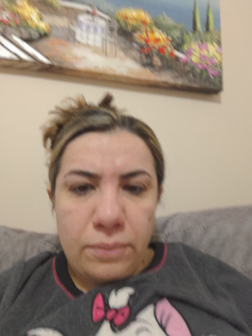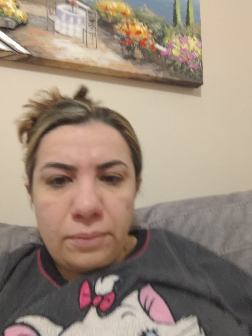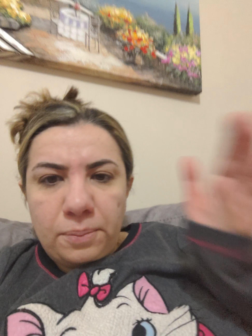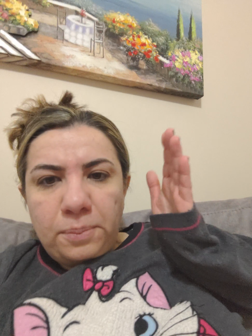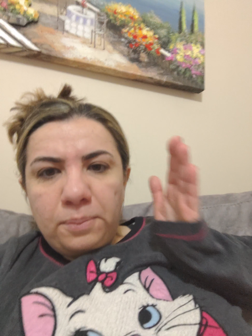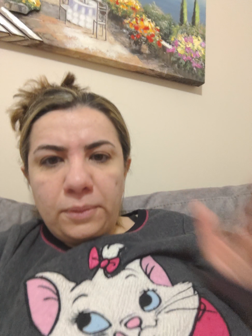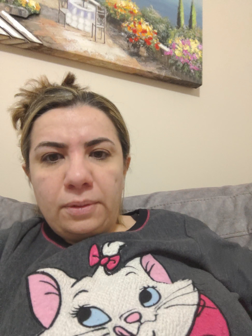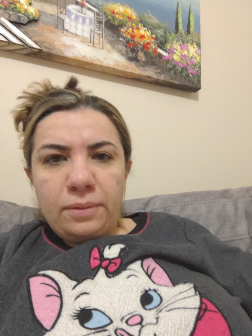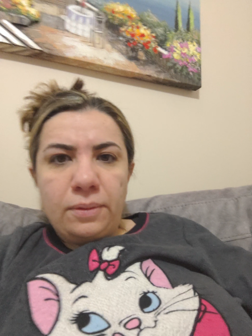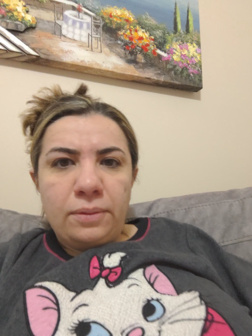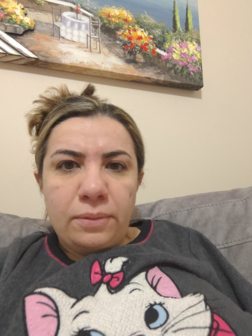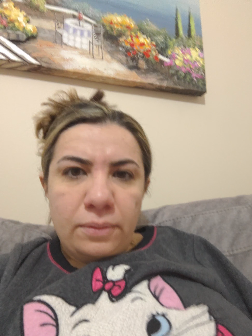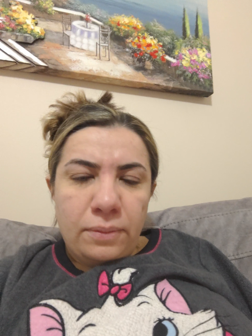person